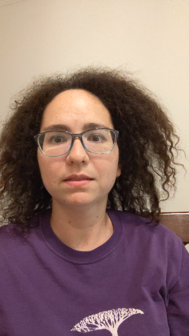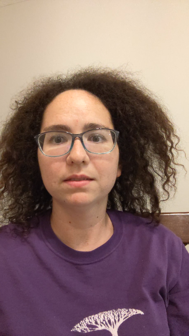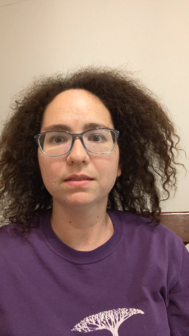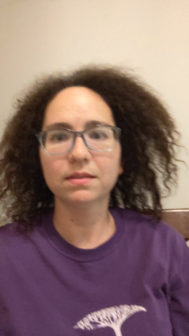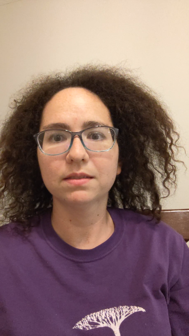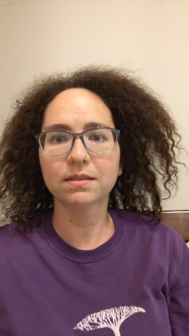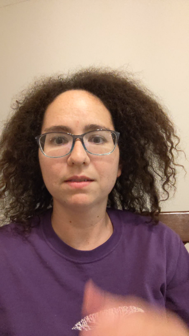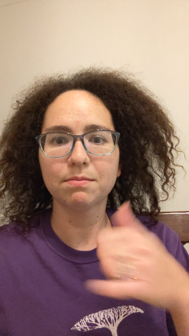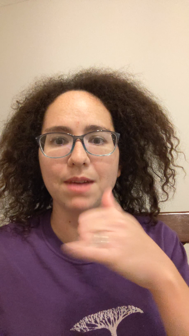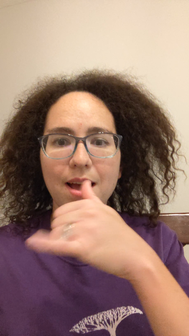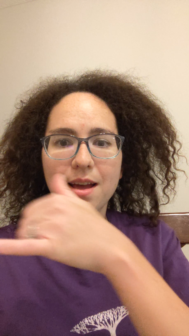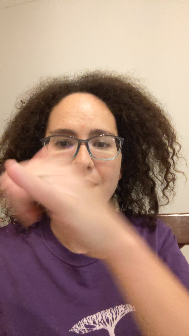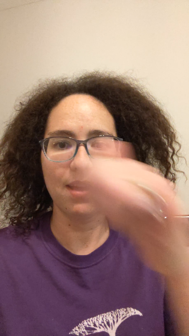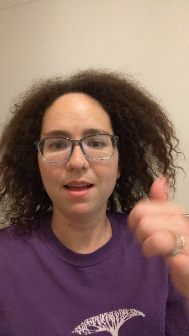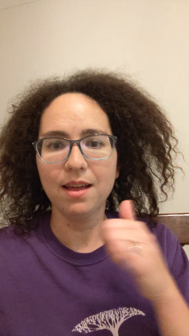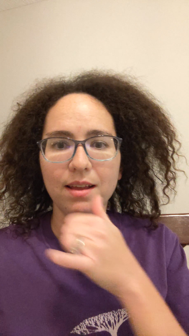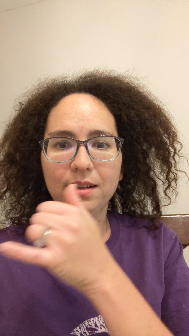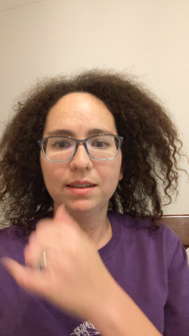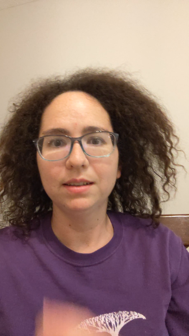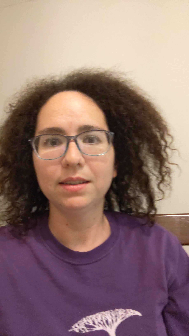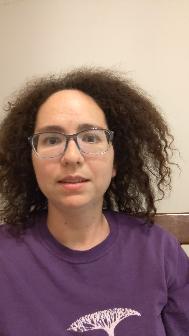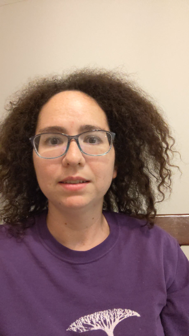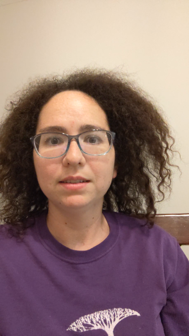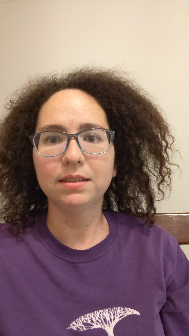play